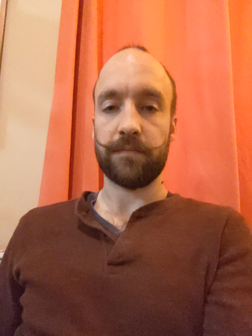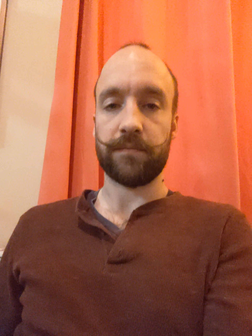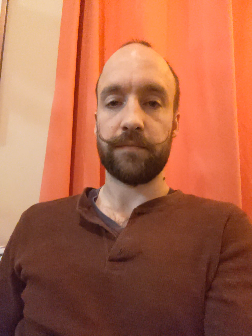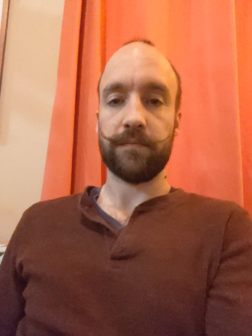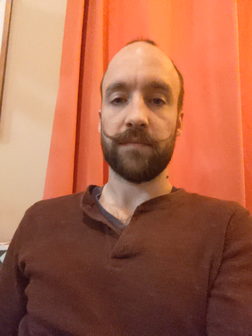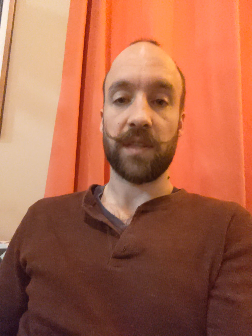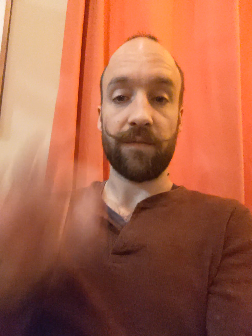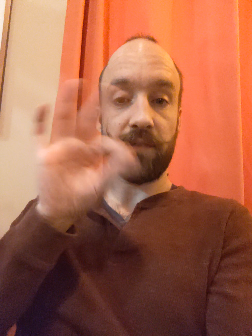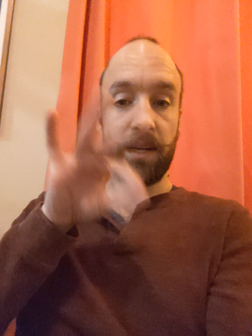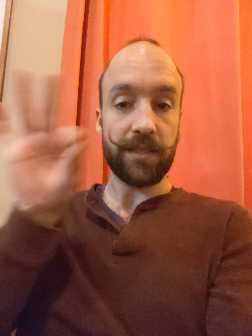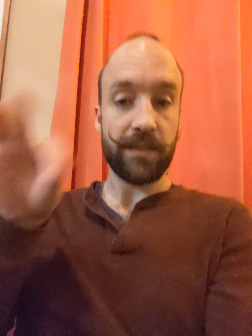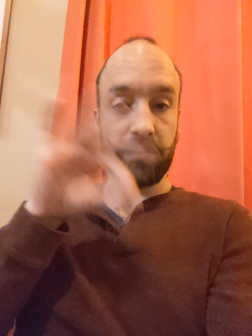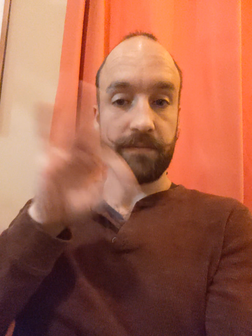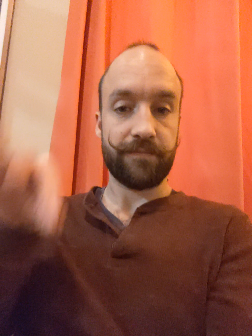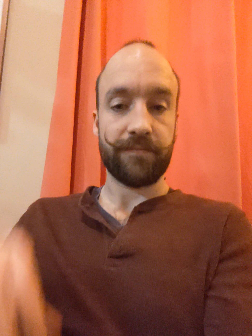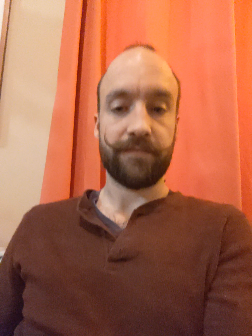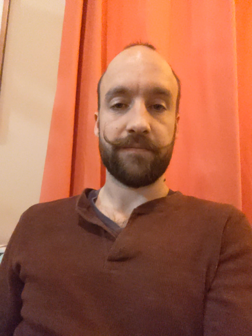french fries